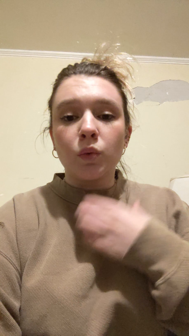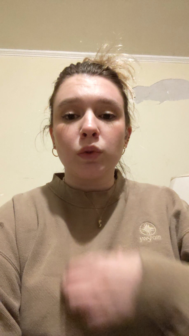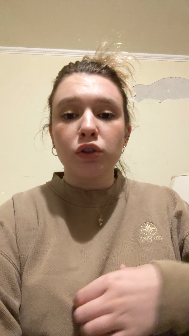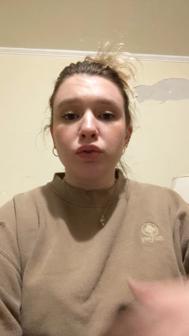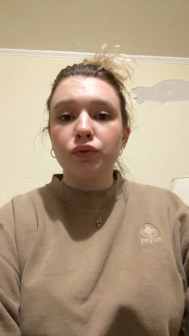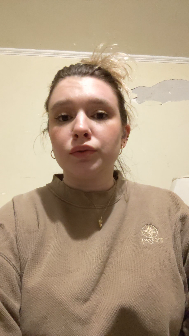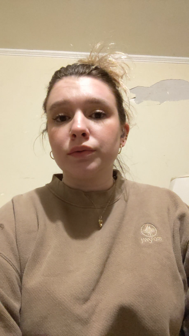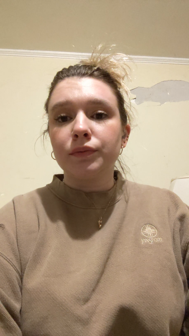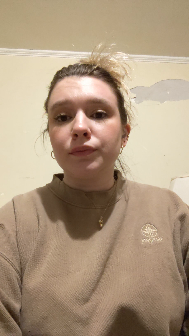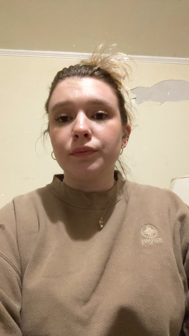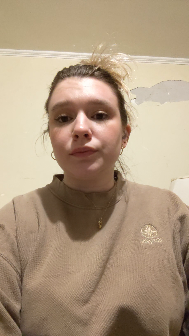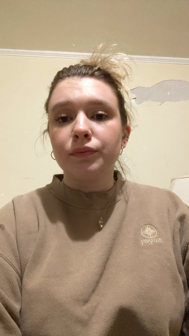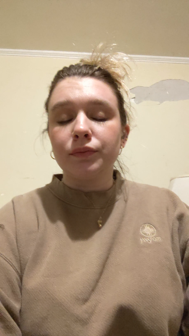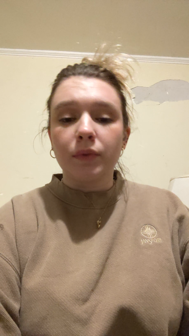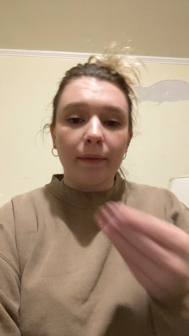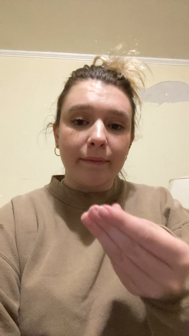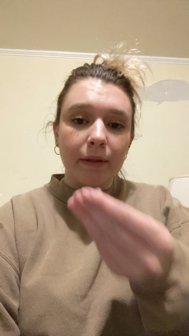feed